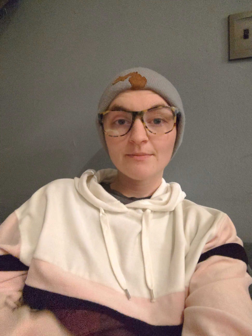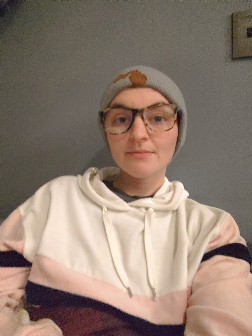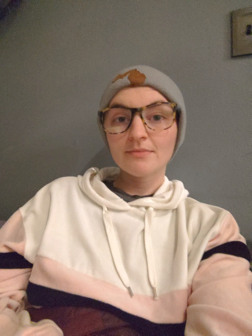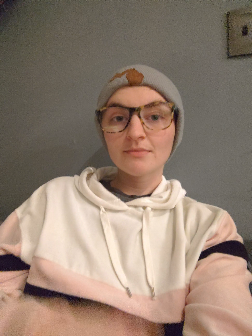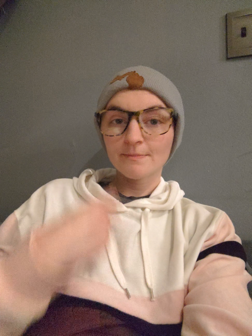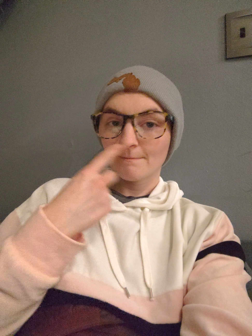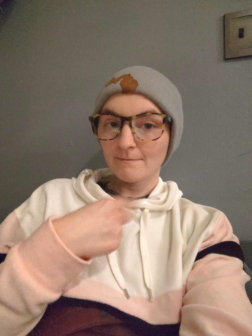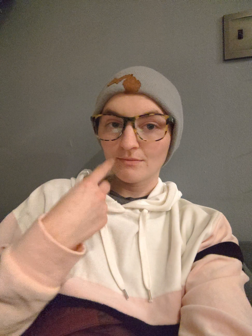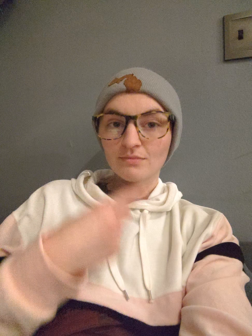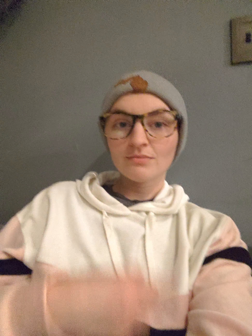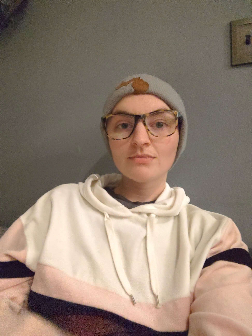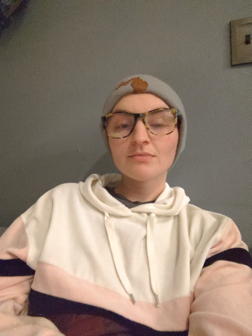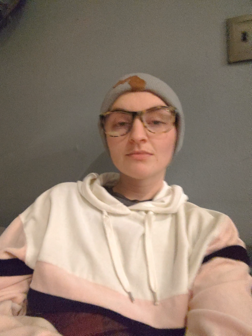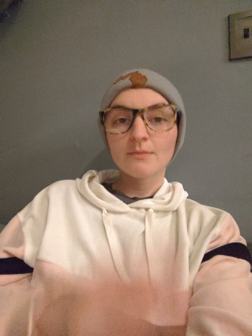mouth